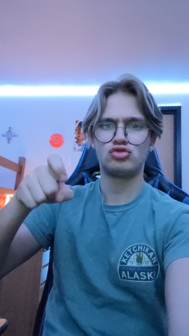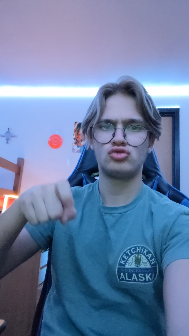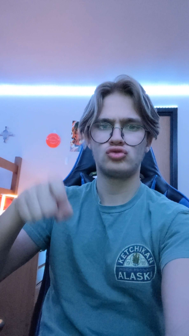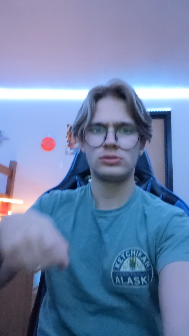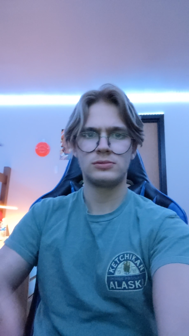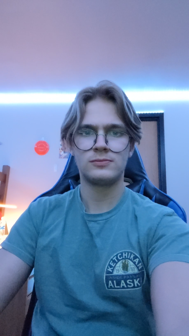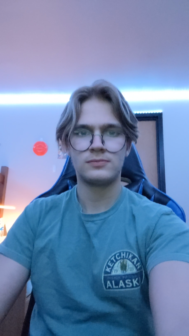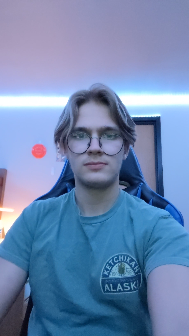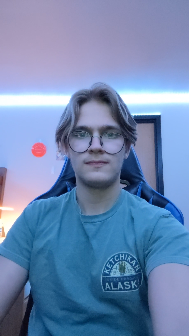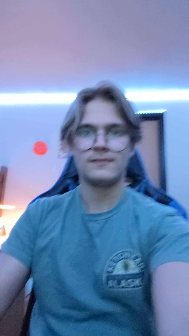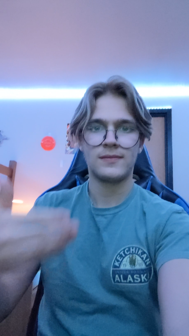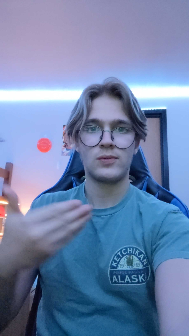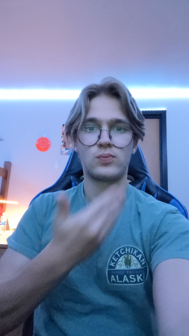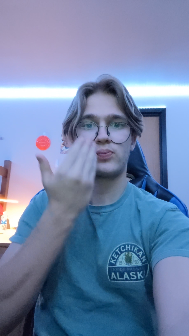new